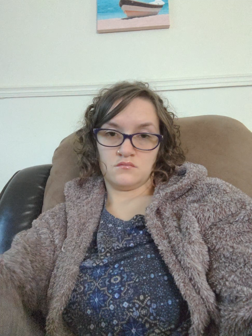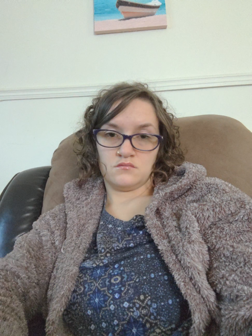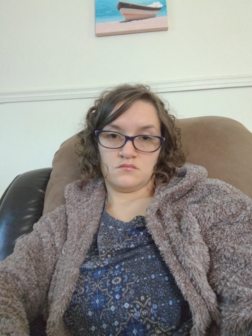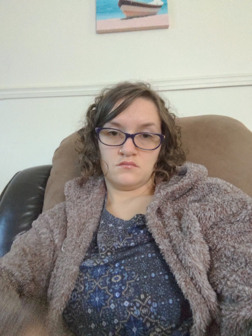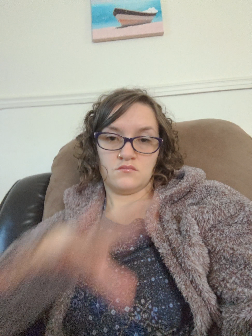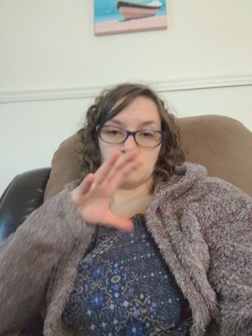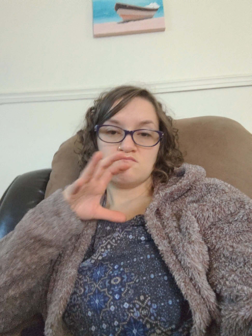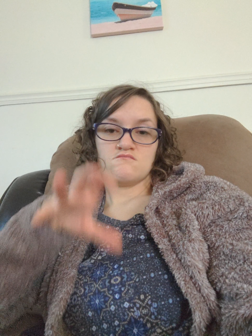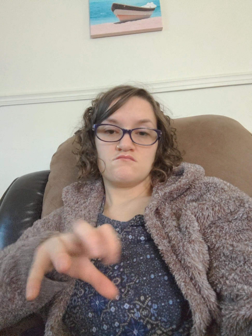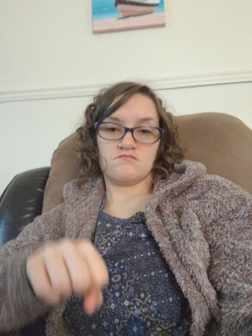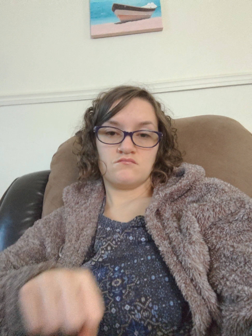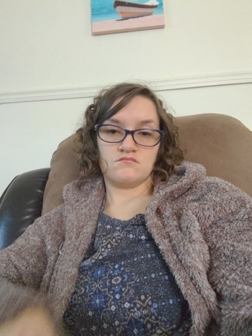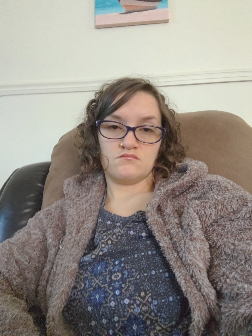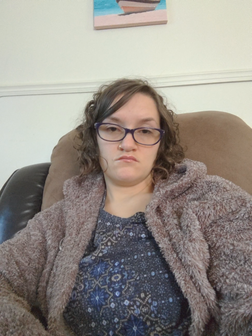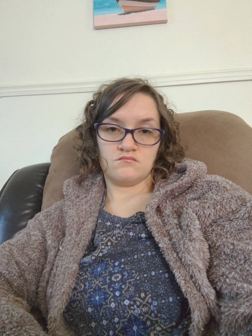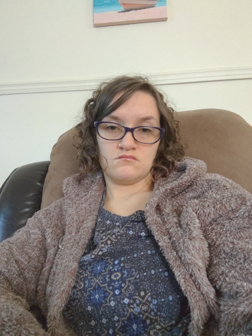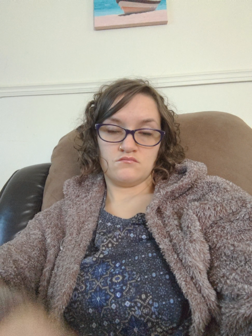old